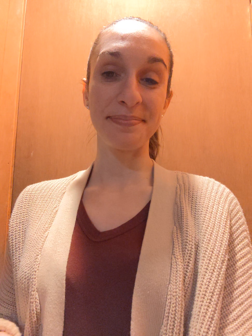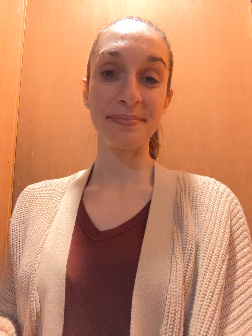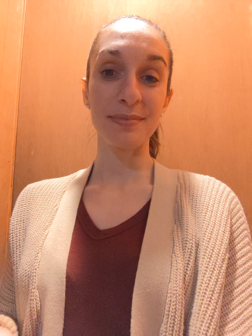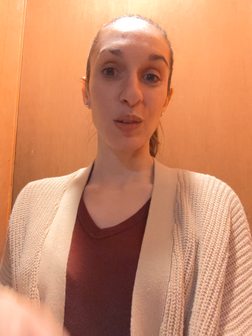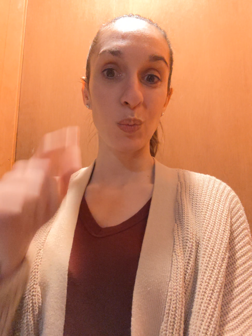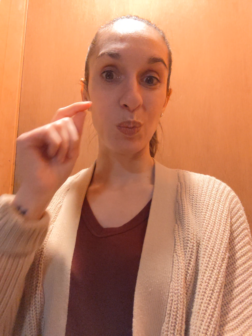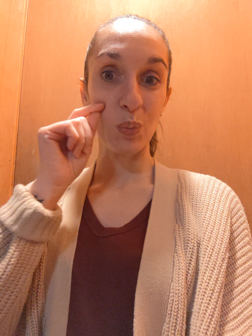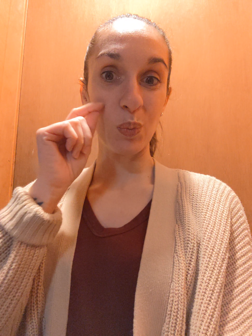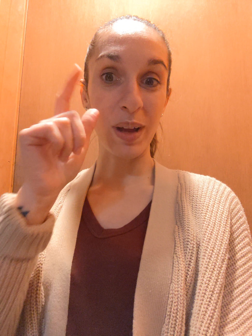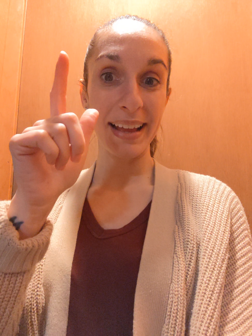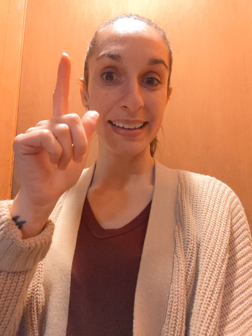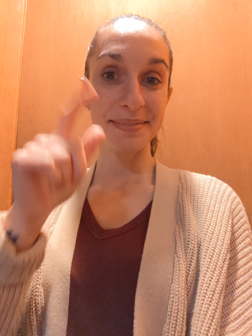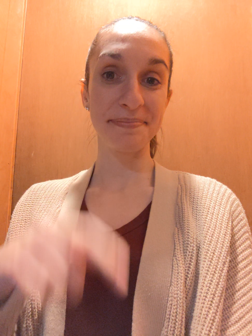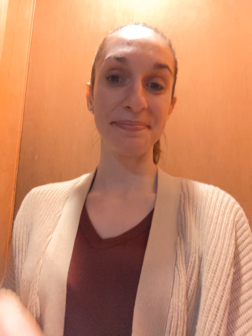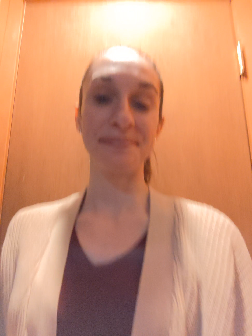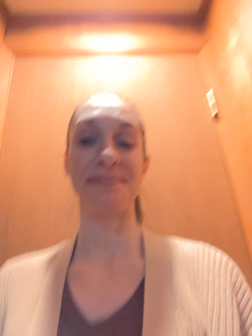wake